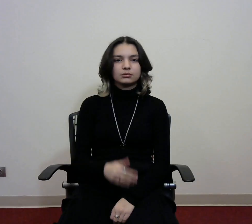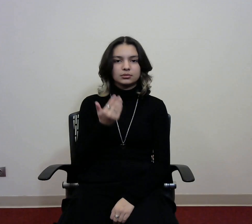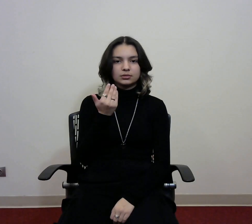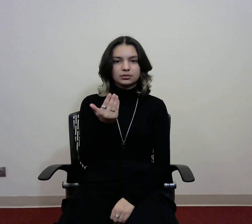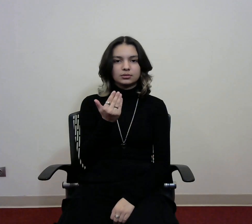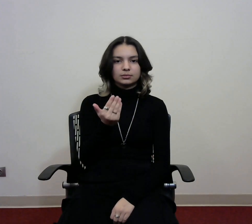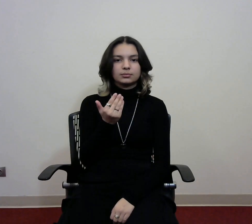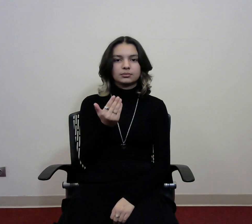siz